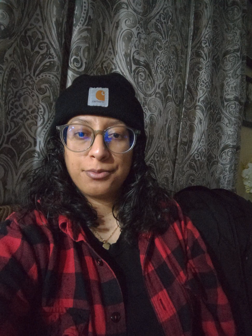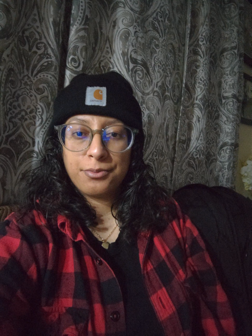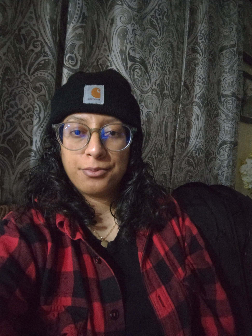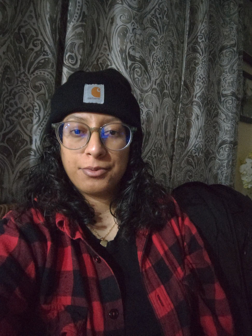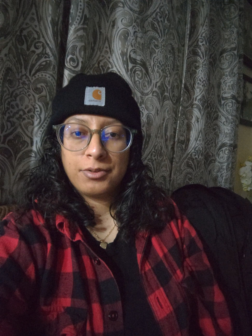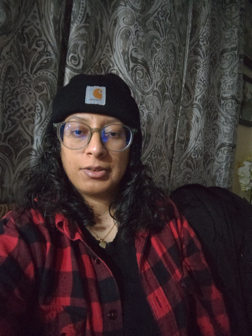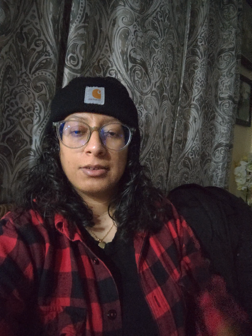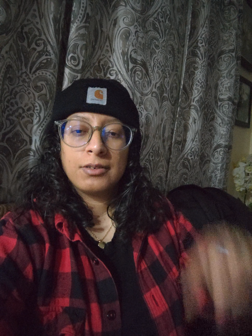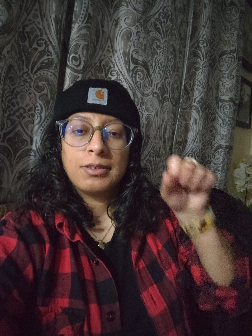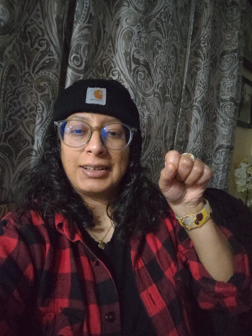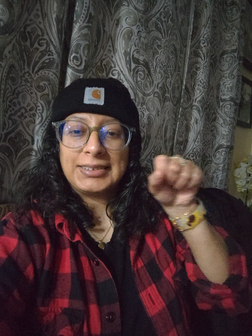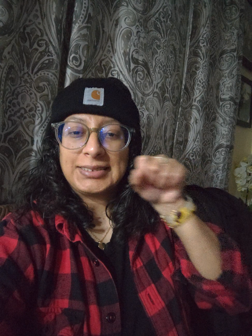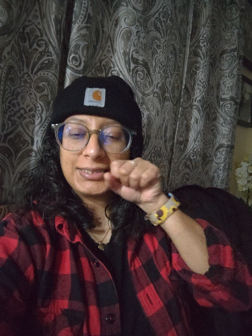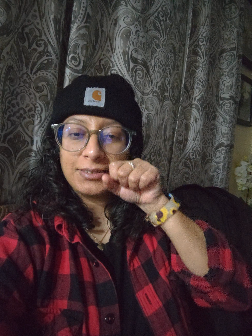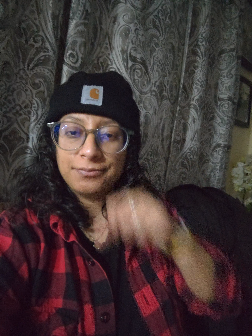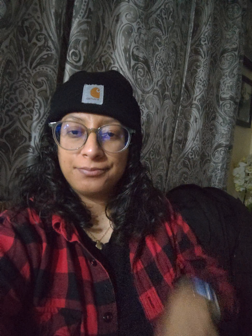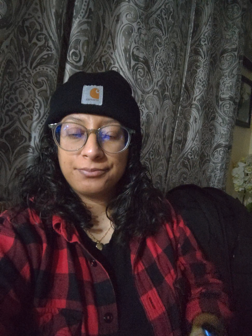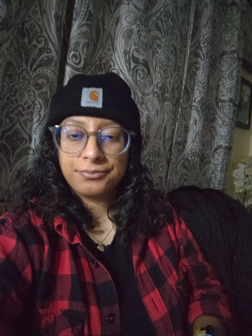carrot